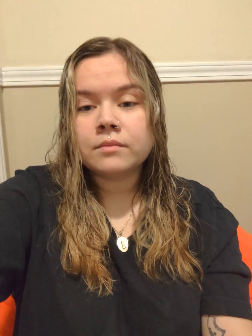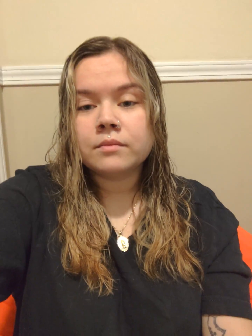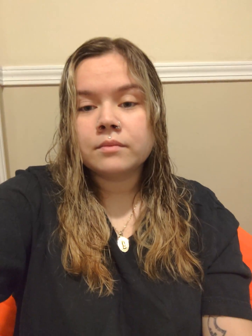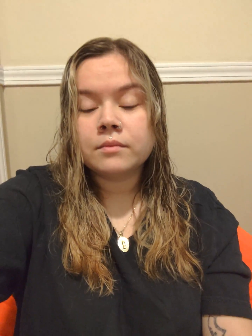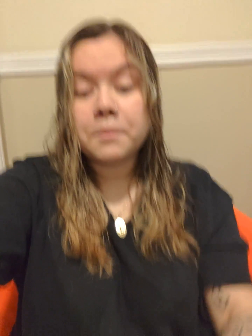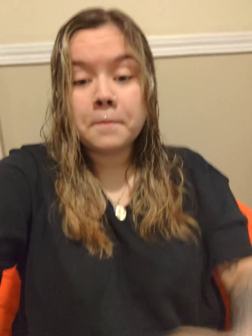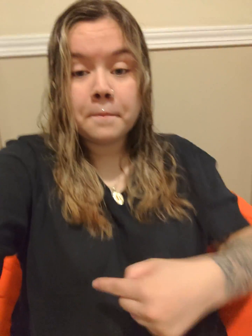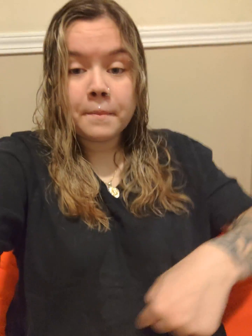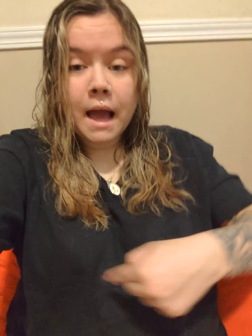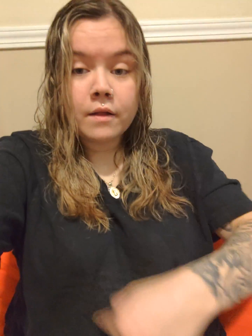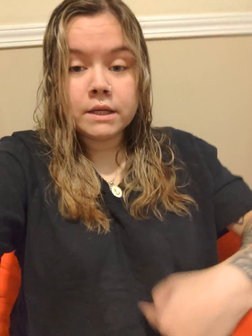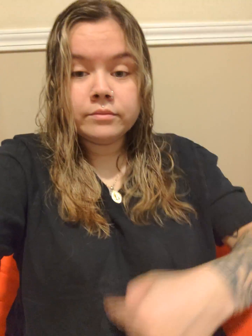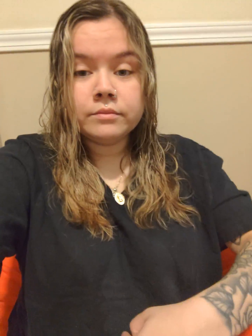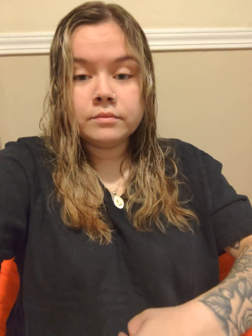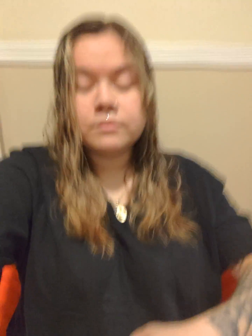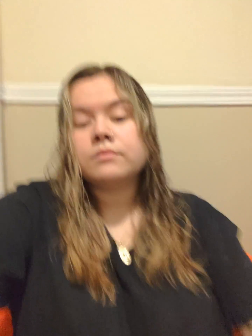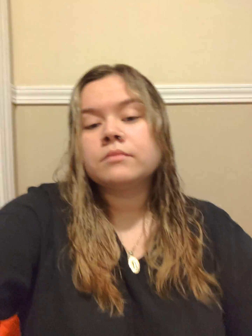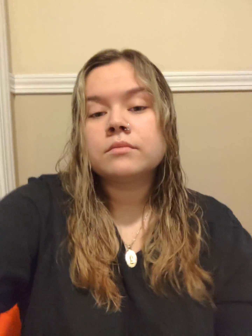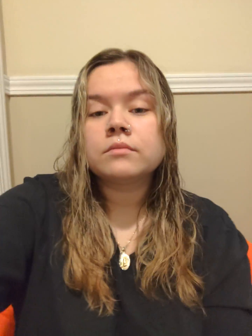belly button